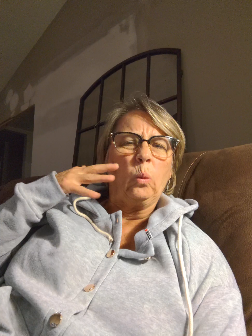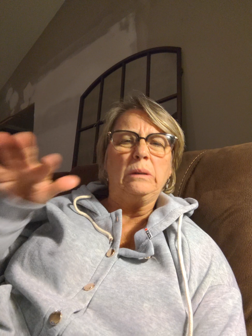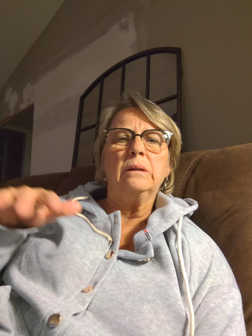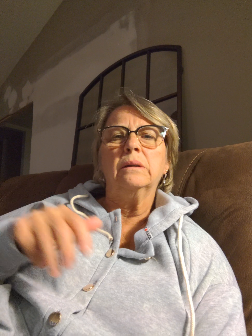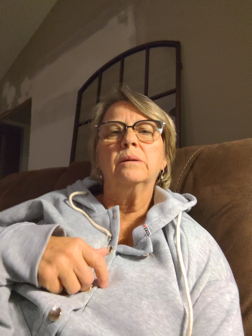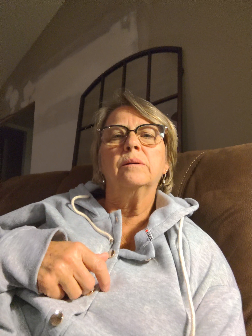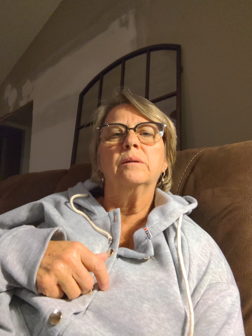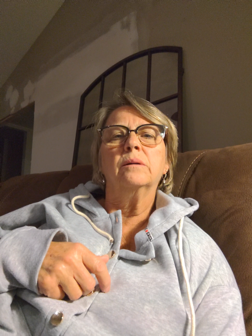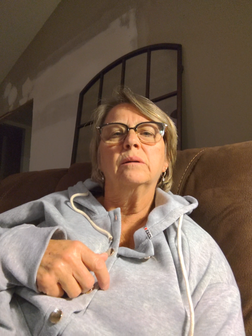noisy